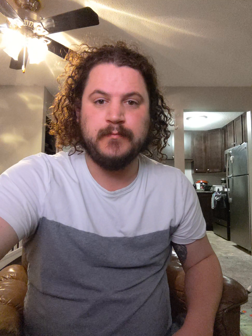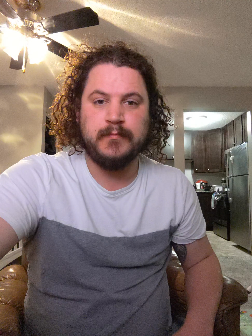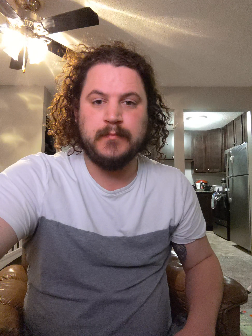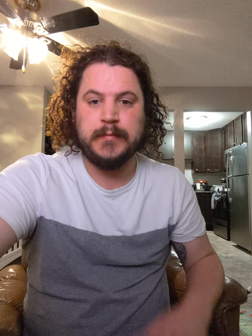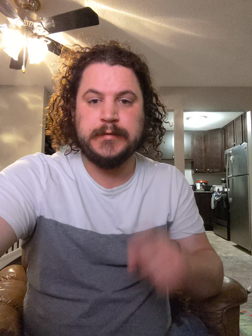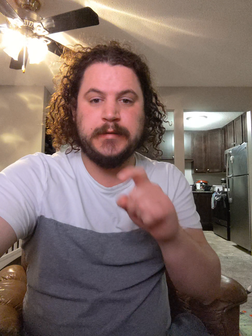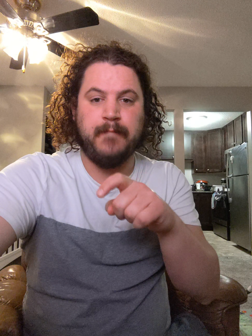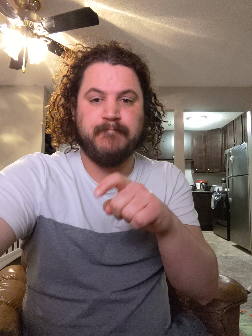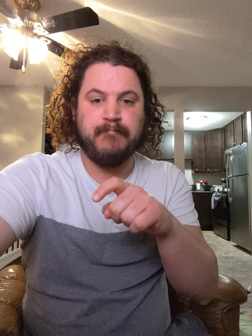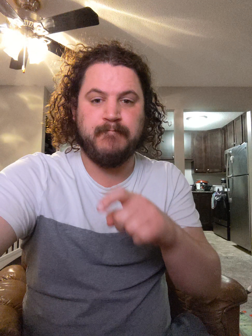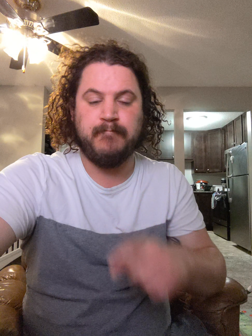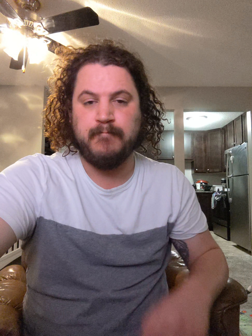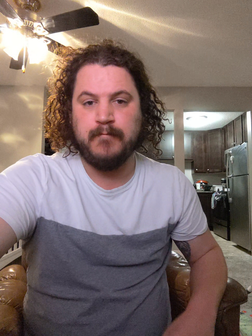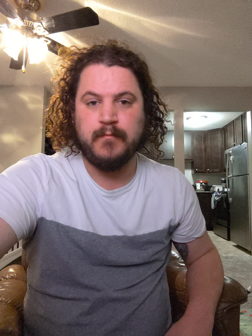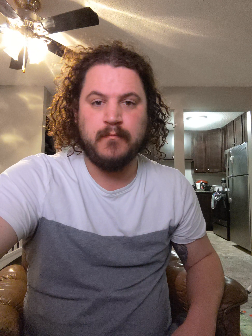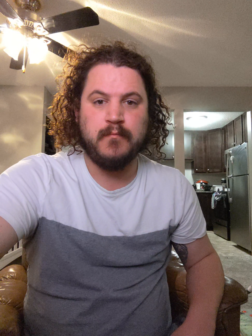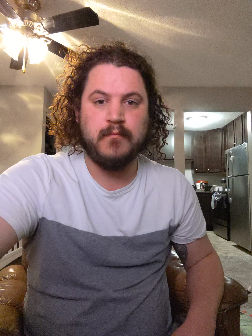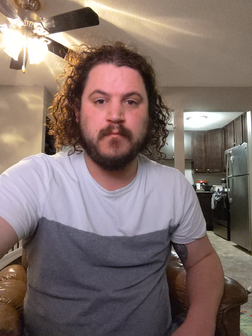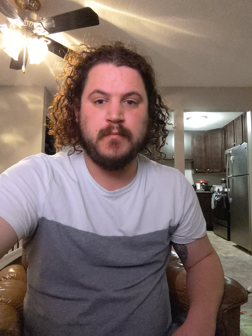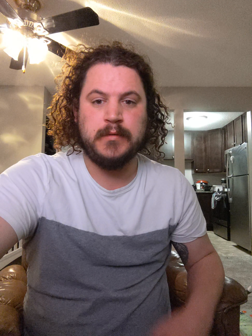time